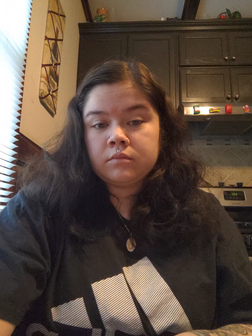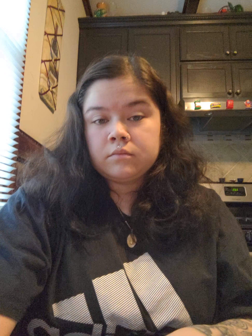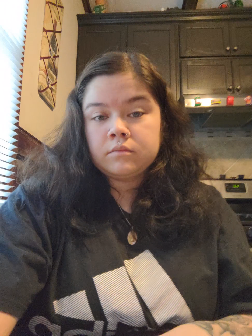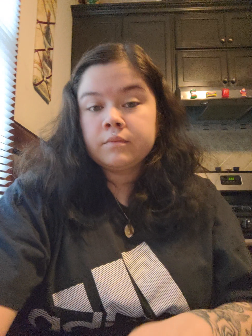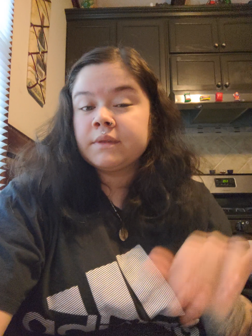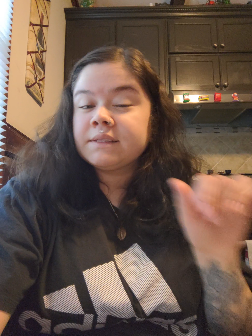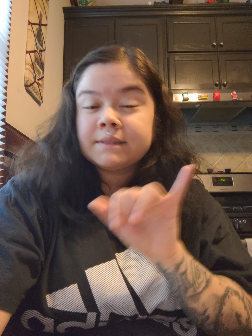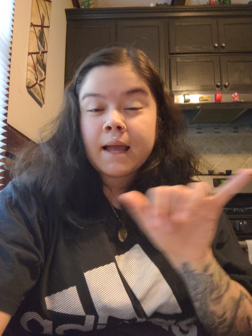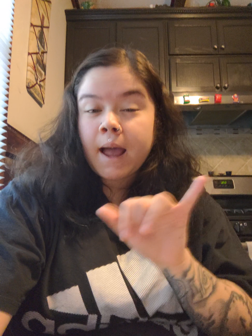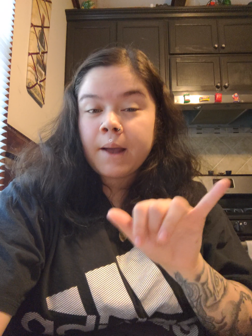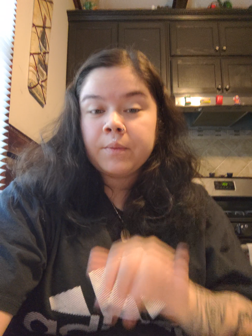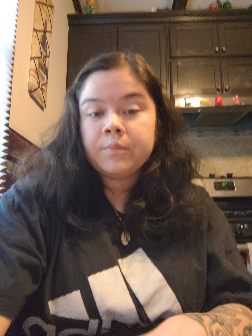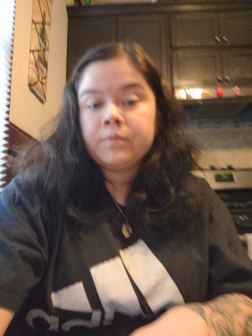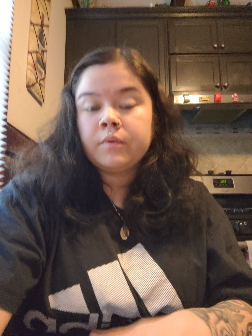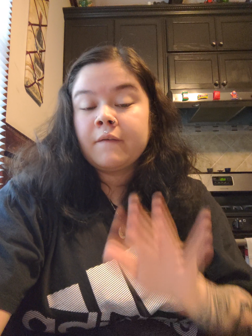same